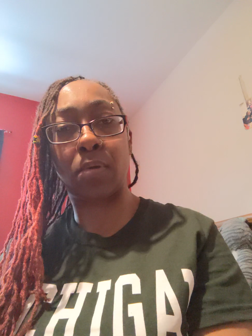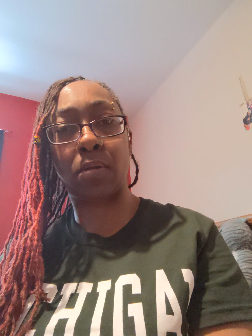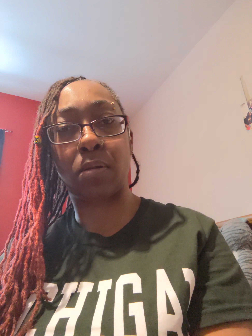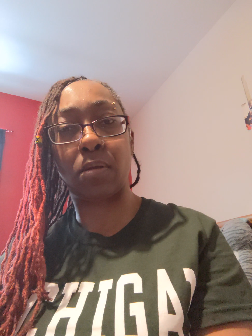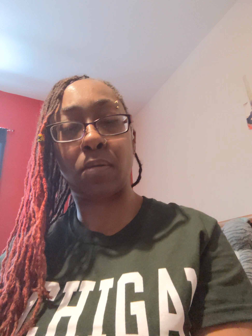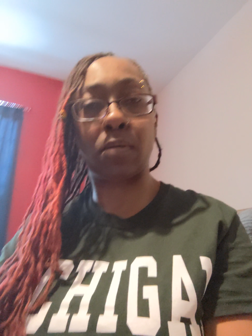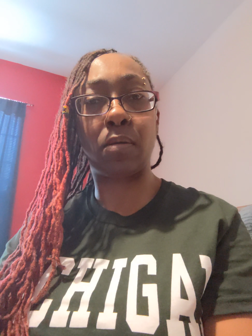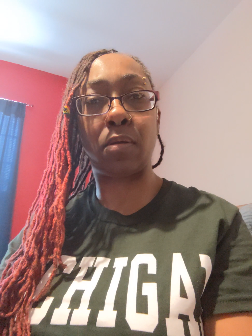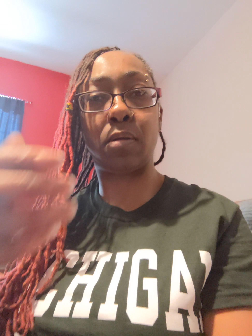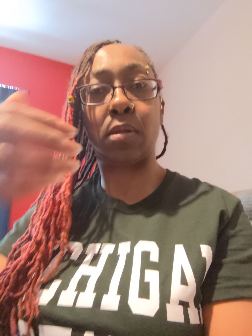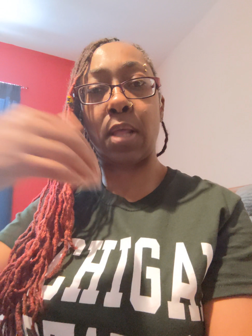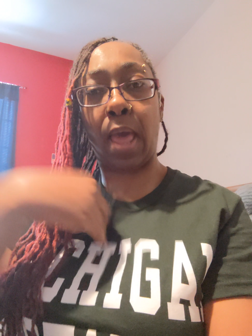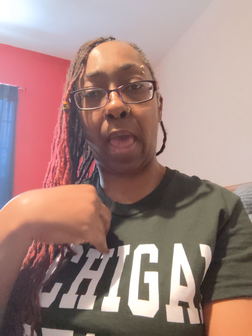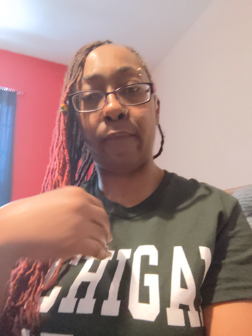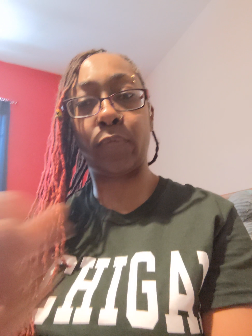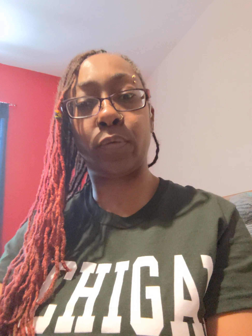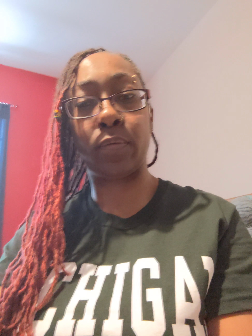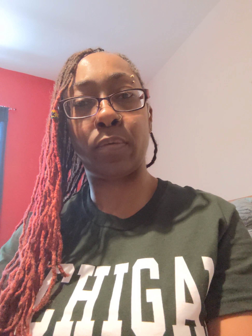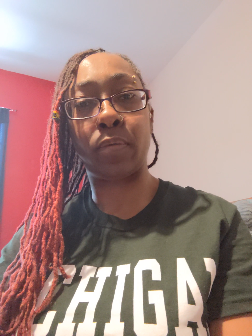have to